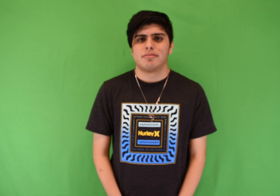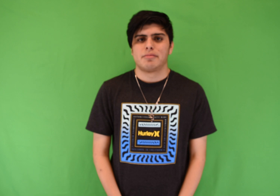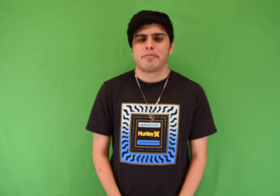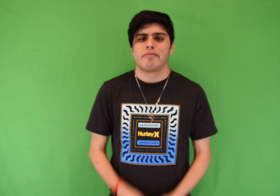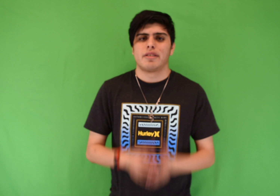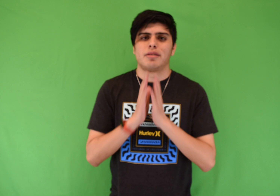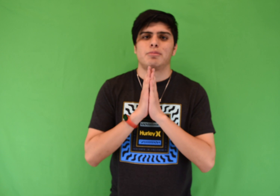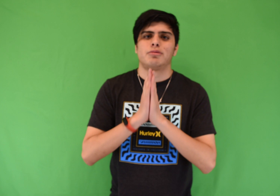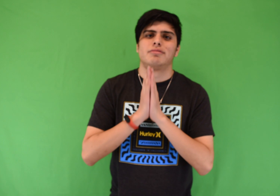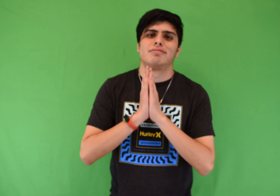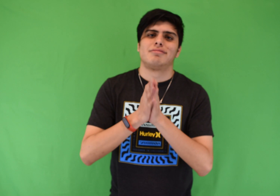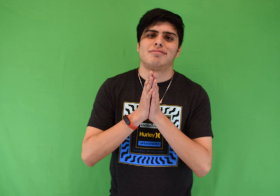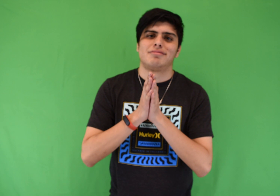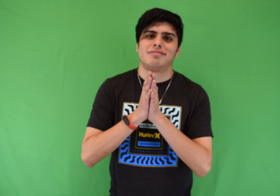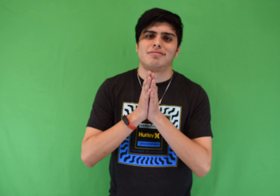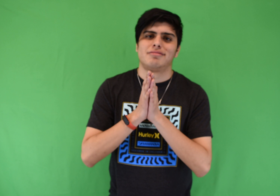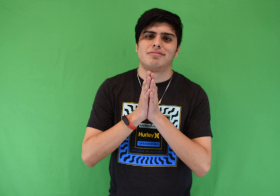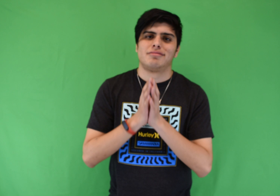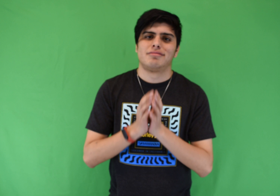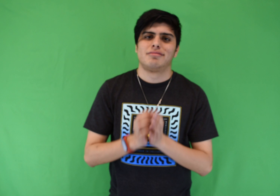por favor